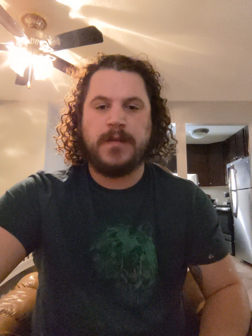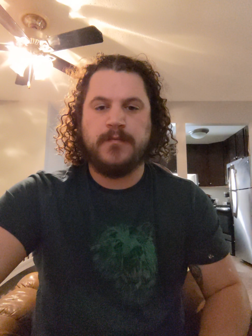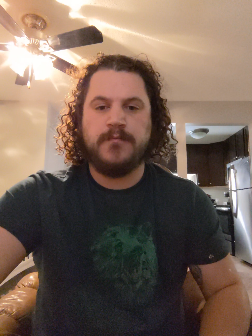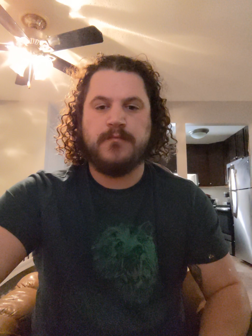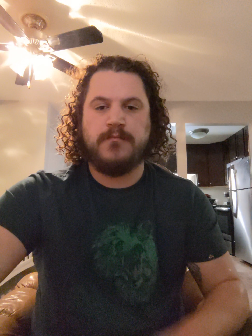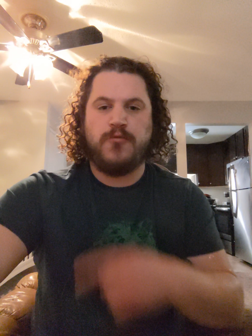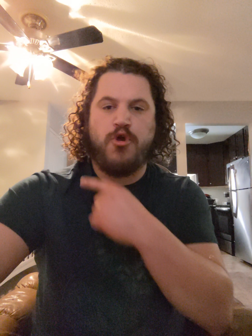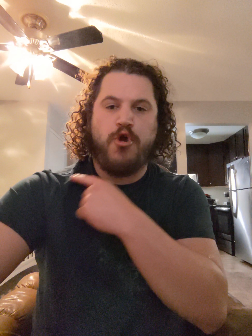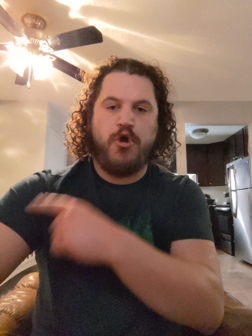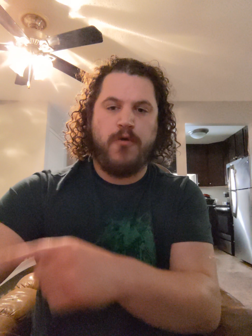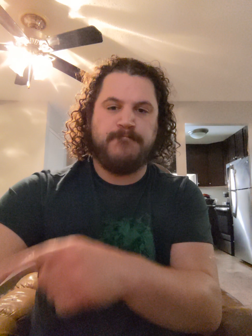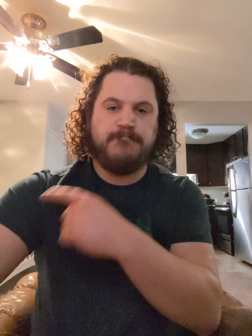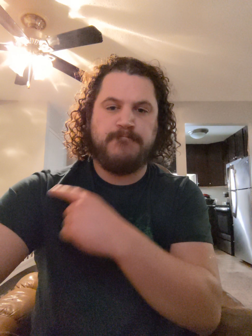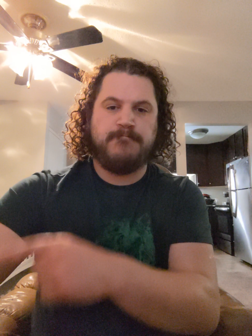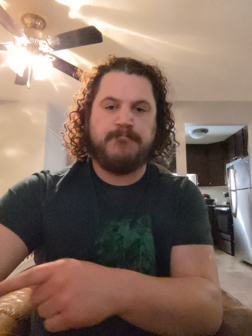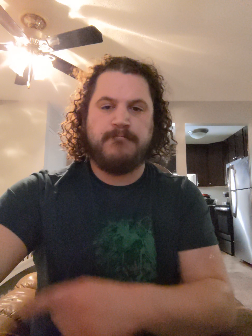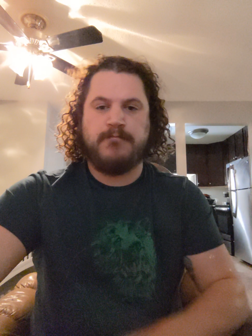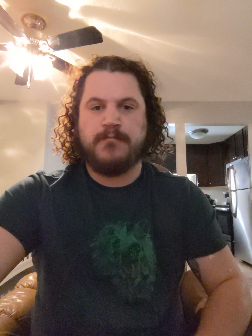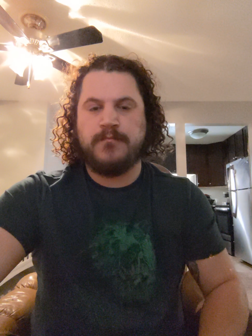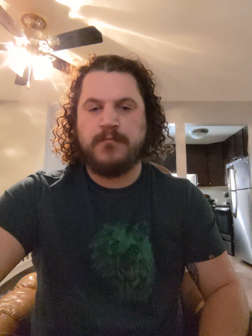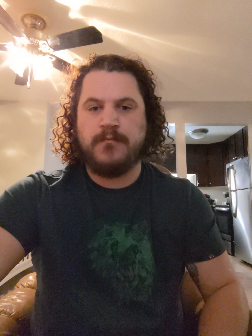arm